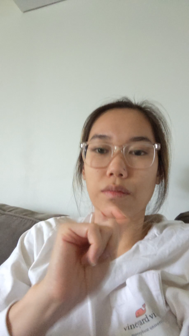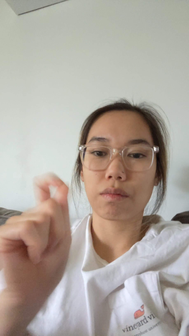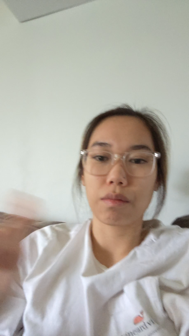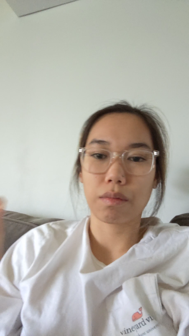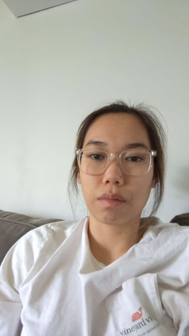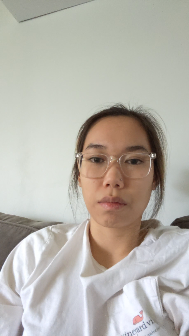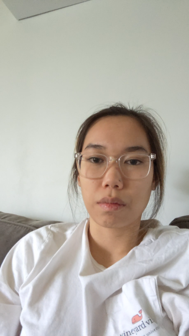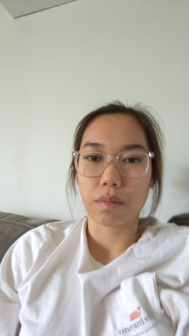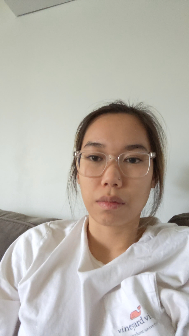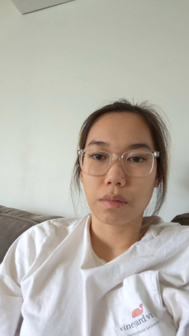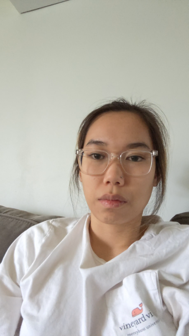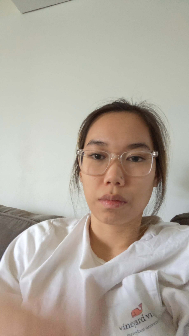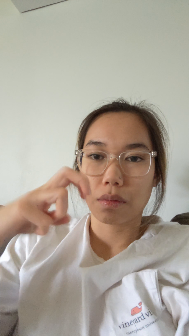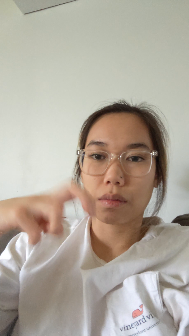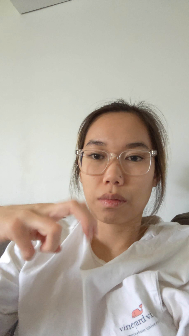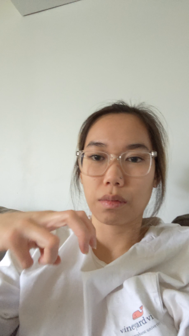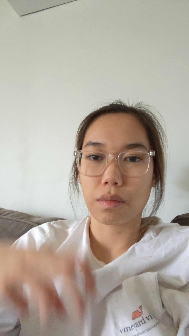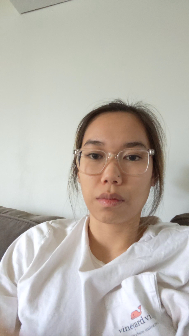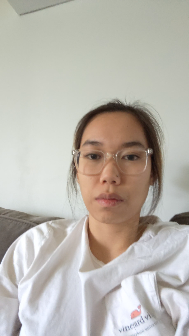potato